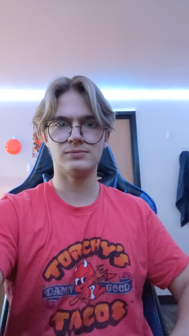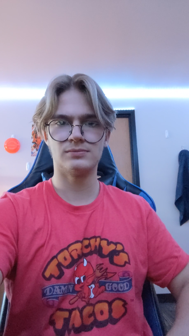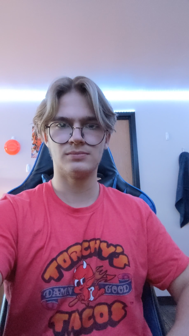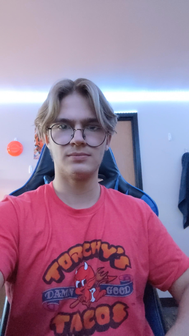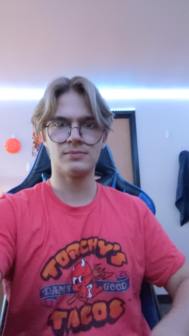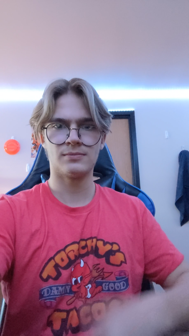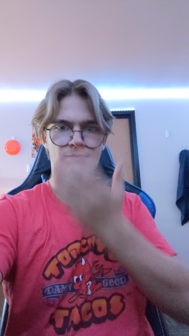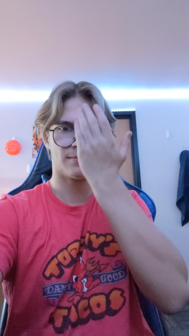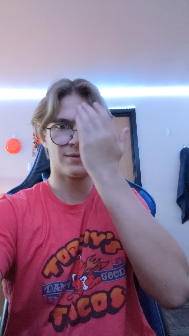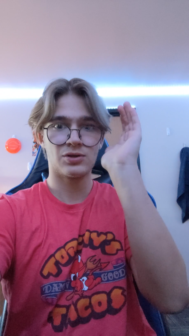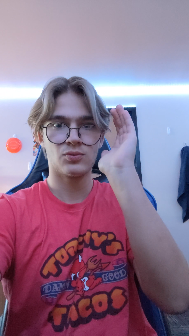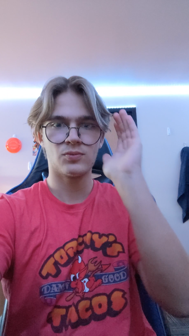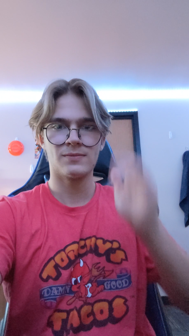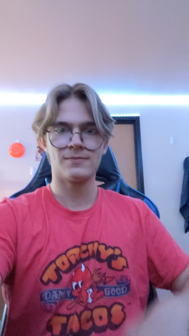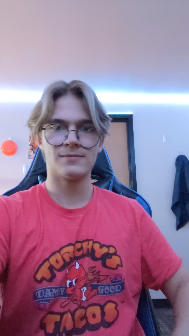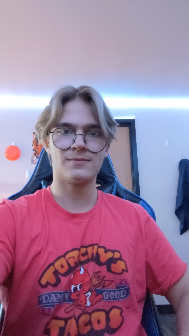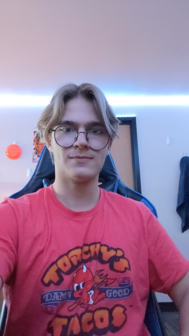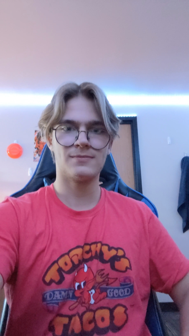peekaboo